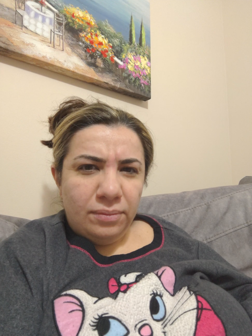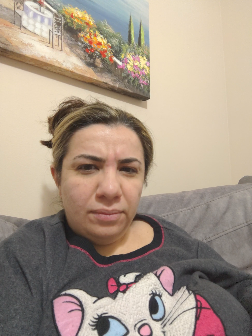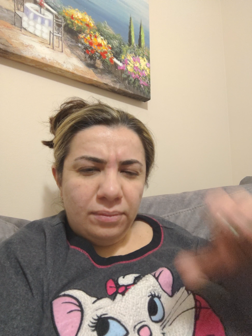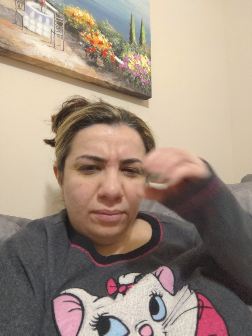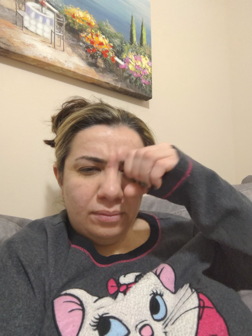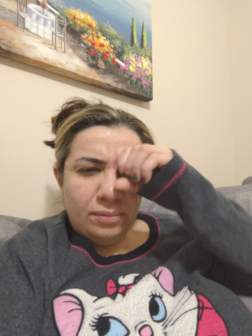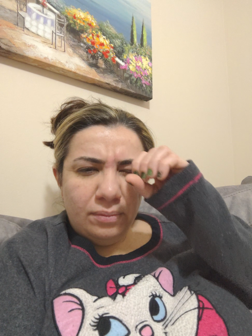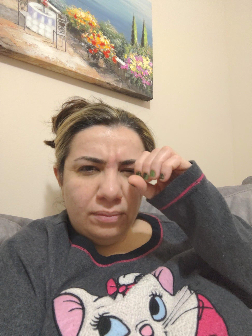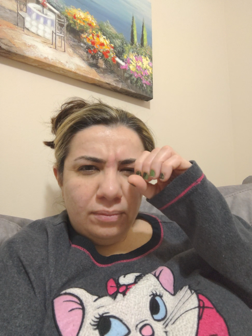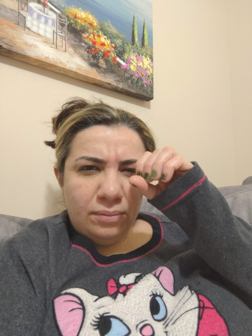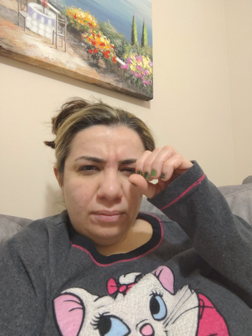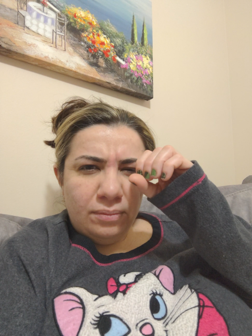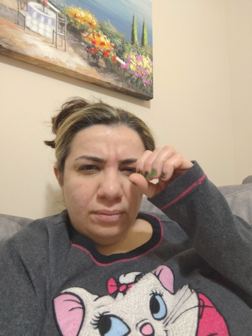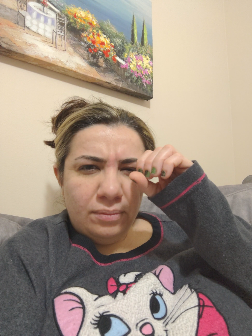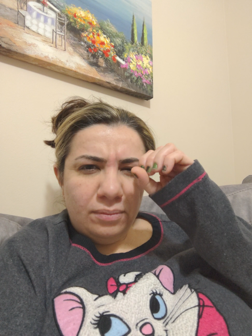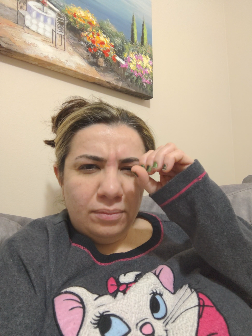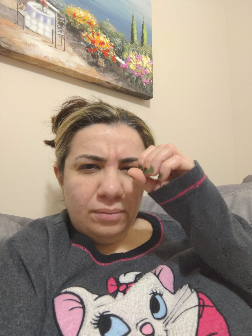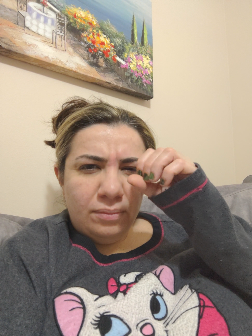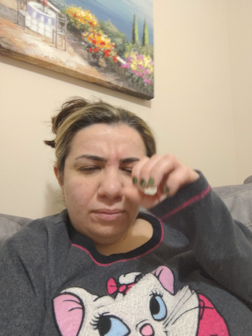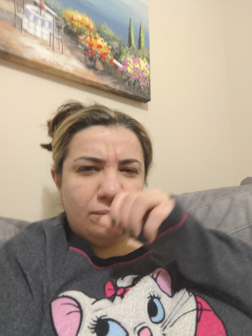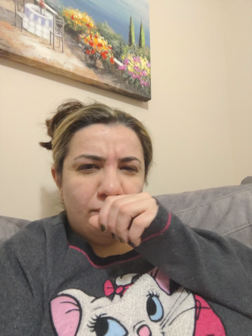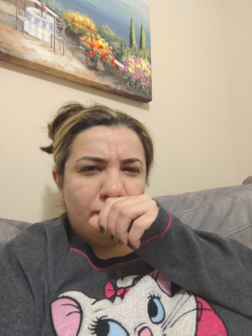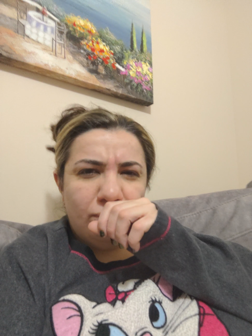owie